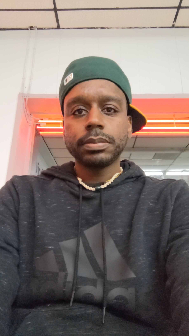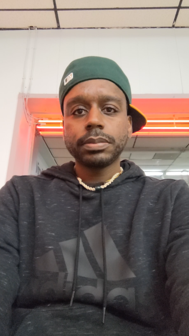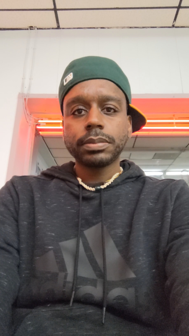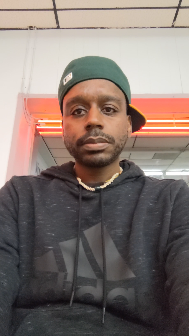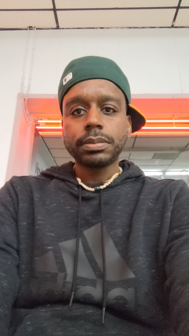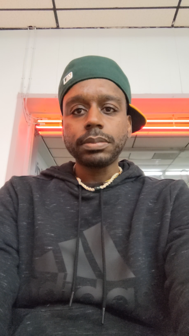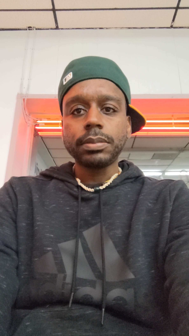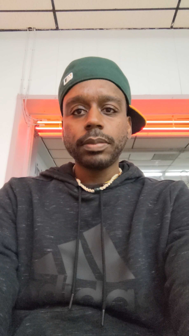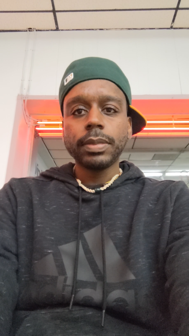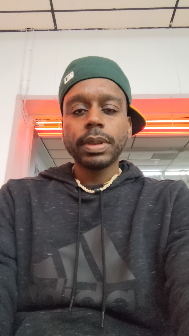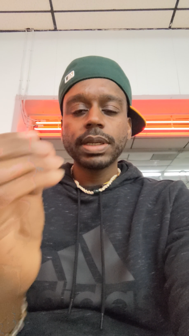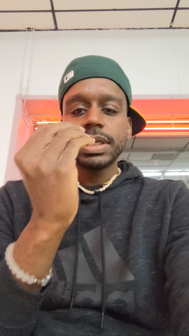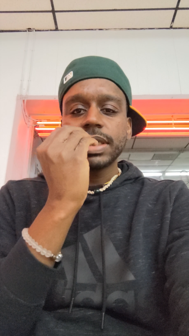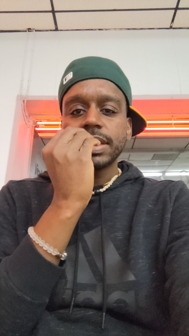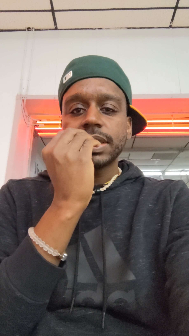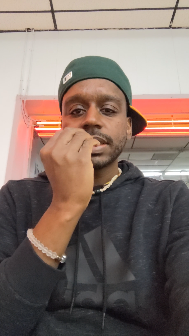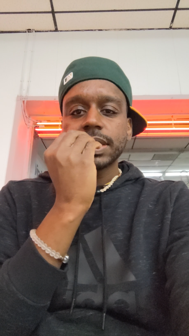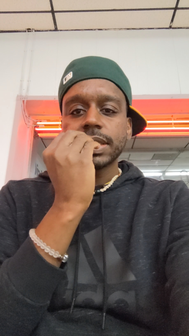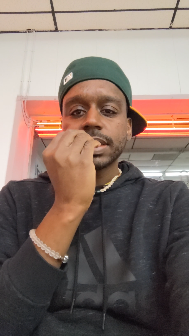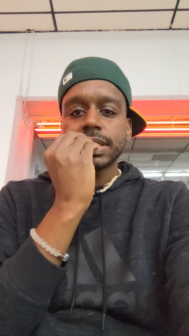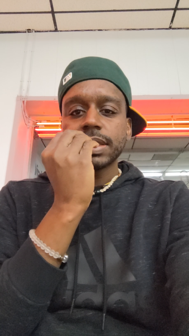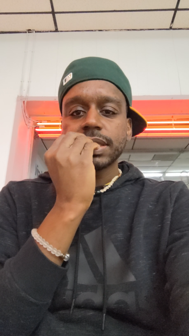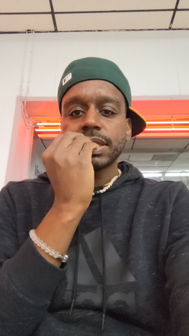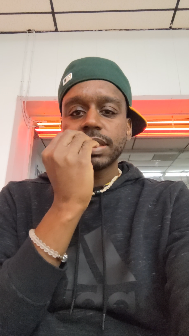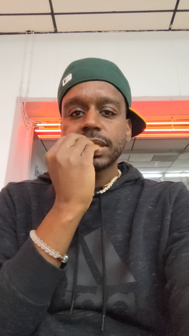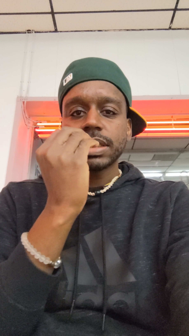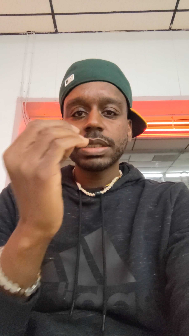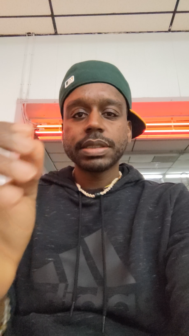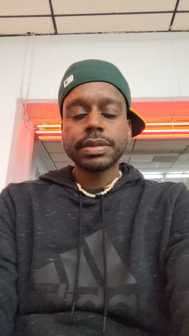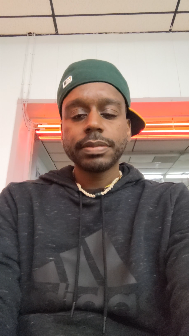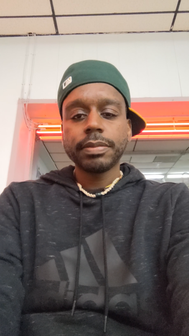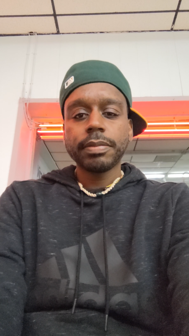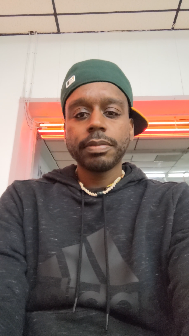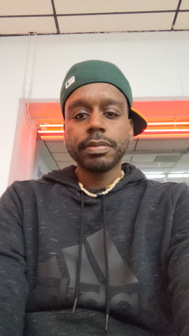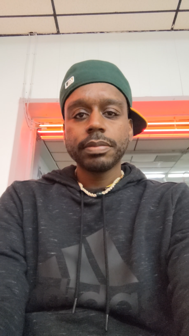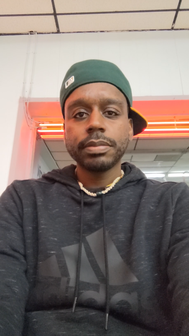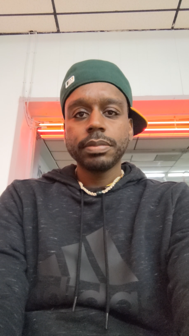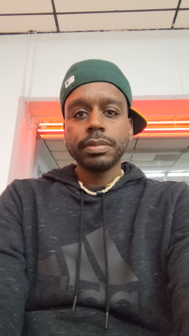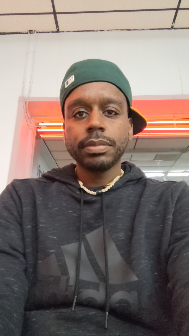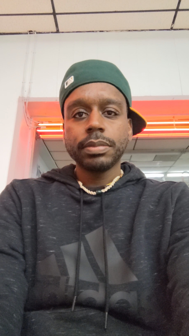eat